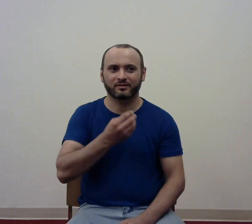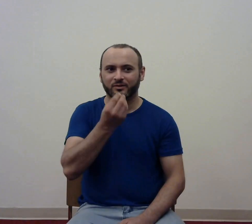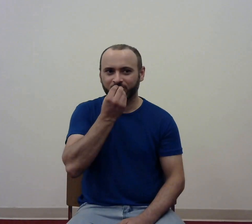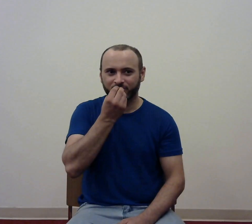yemək